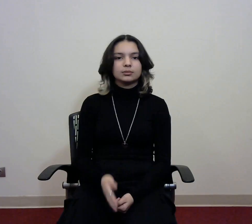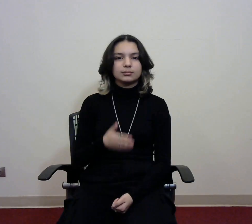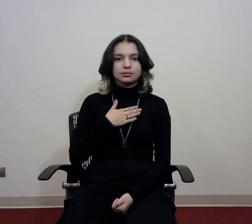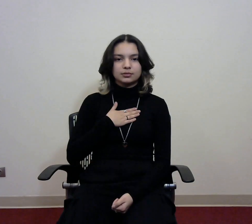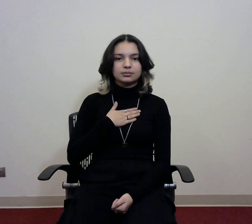mən